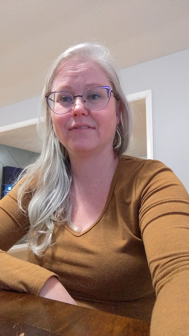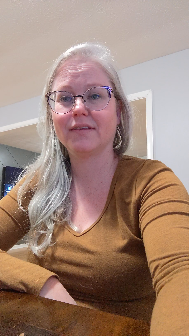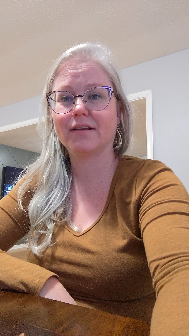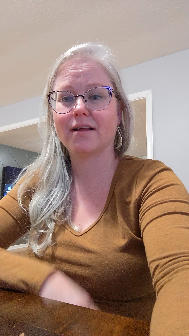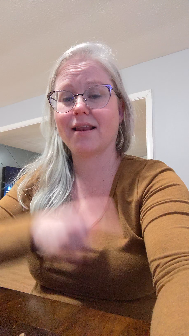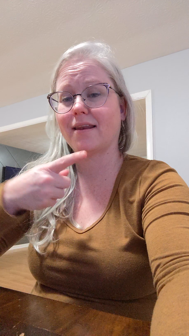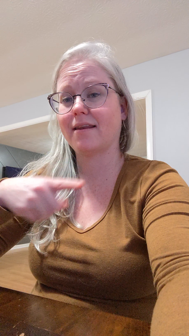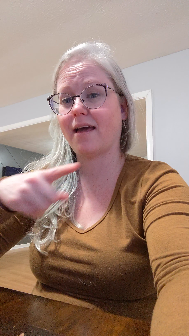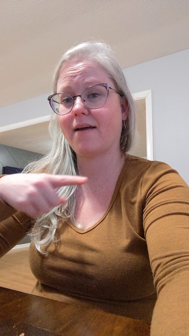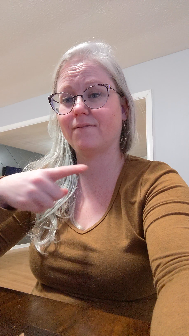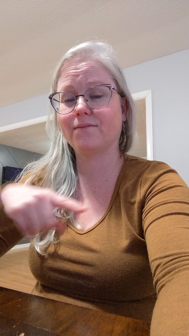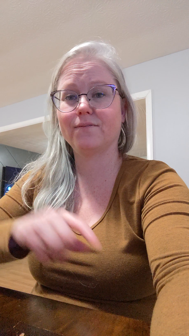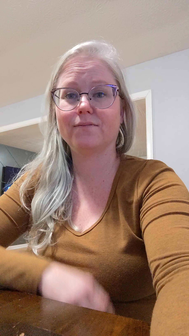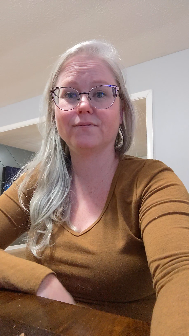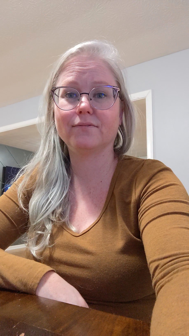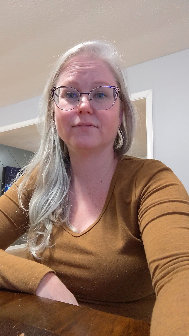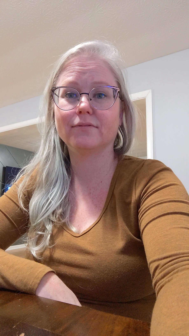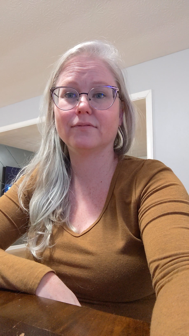knife